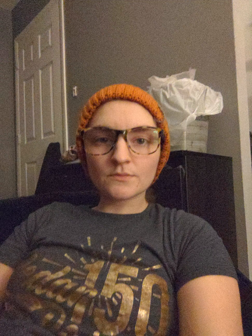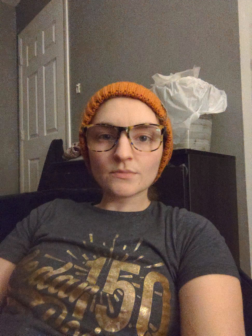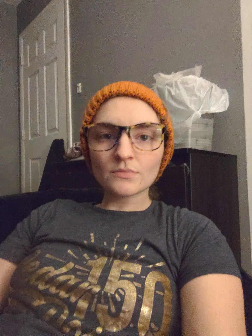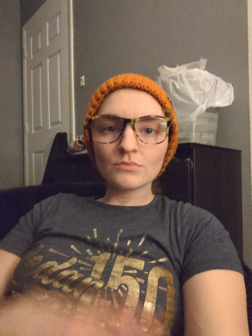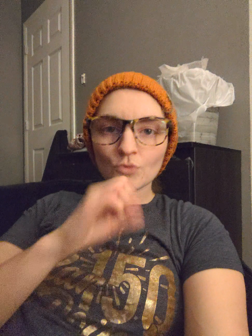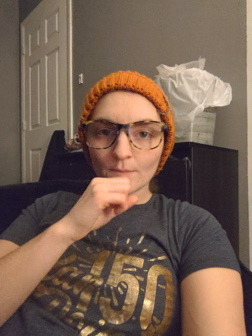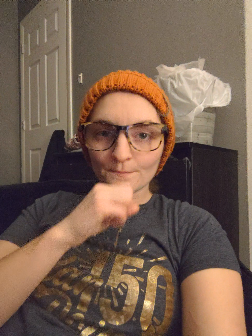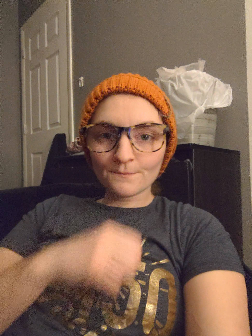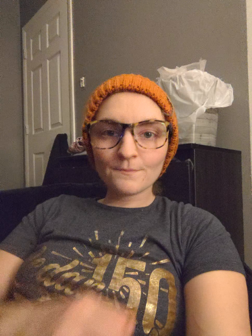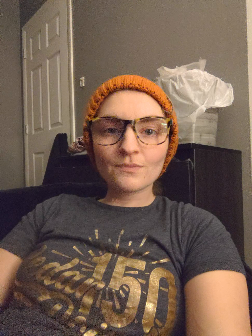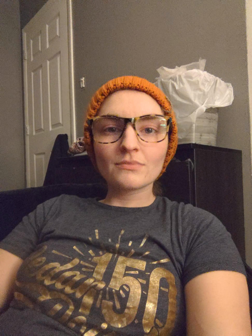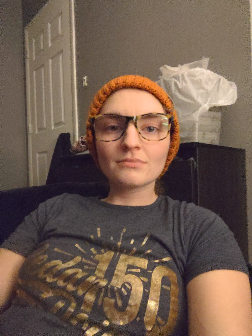orange